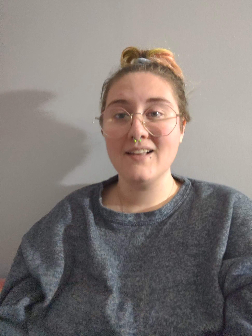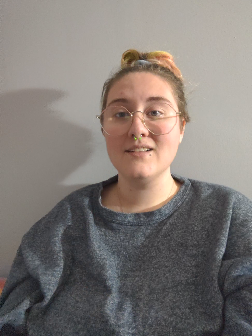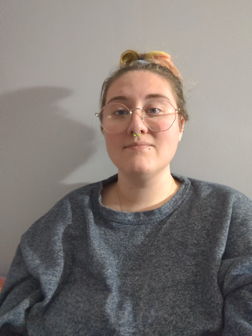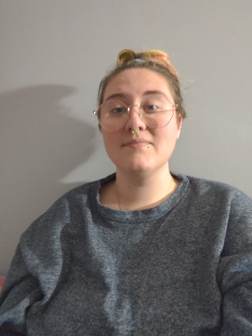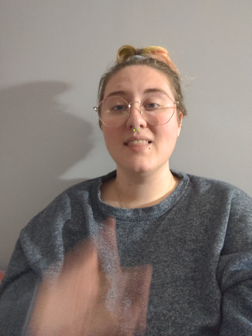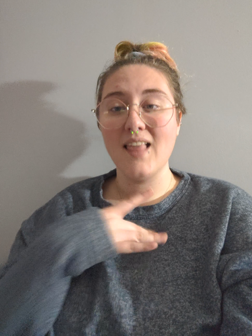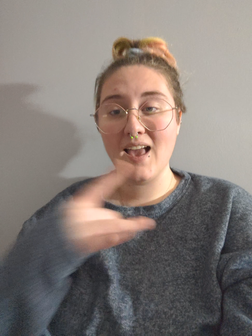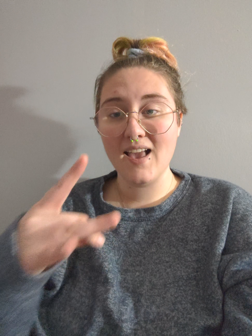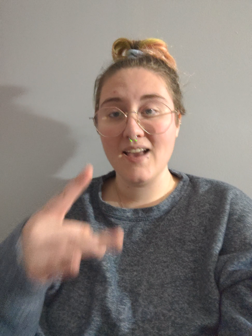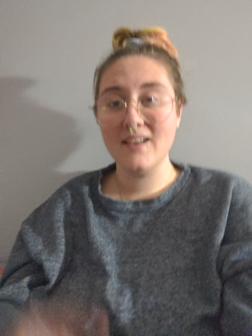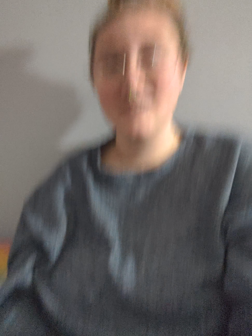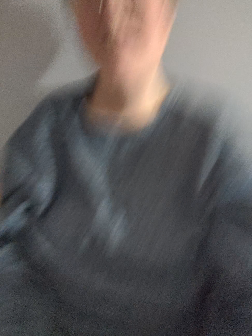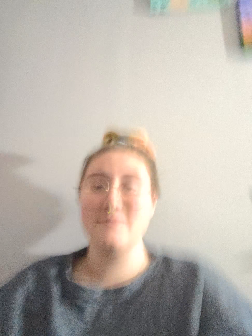like